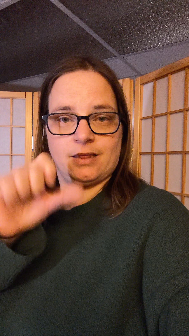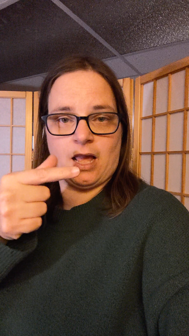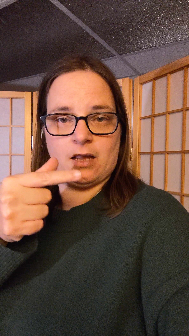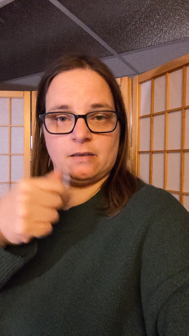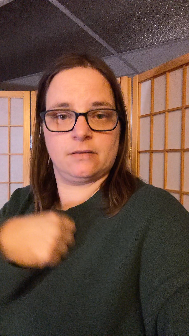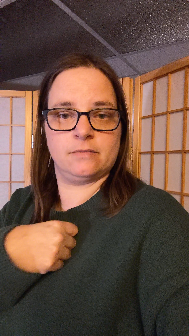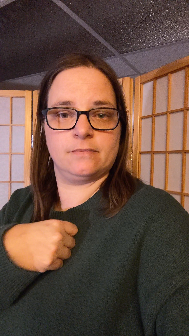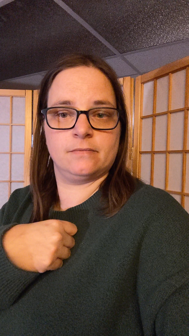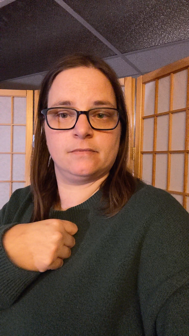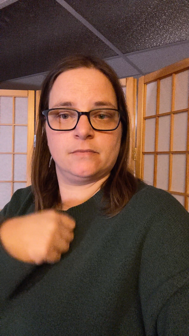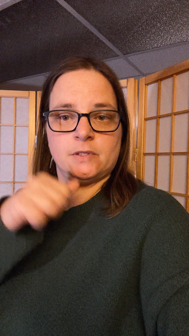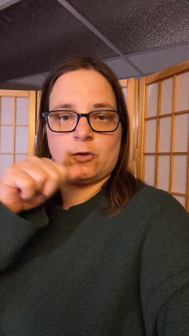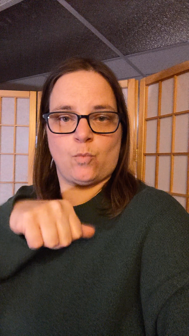rock